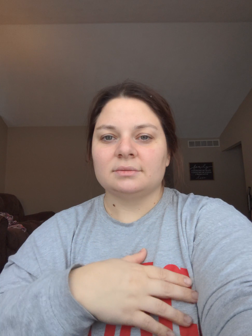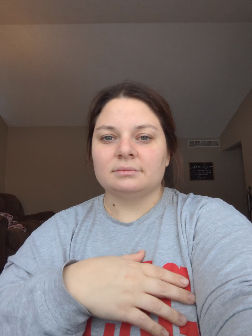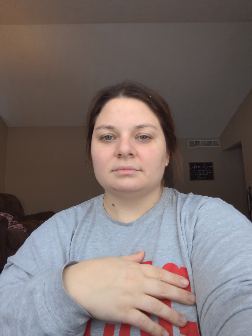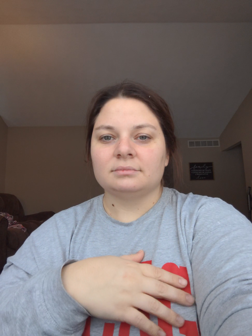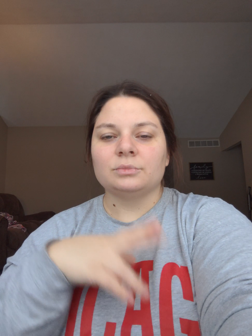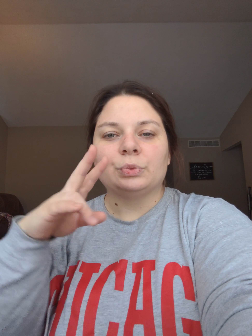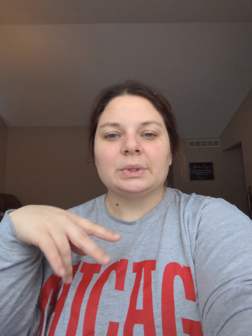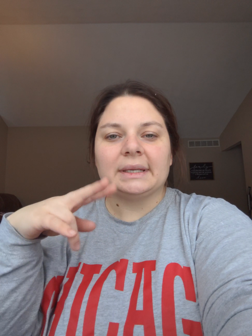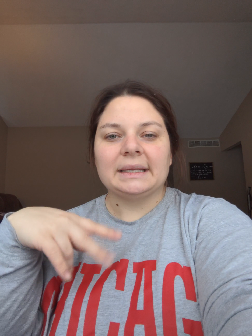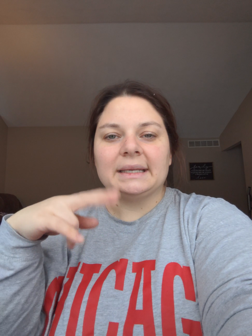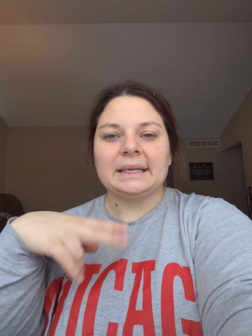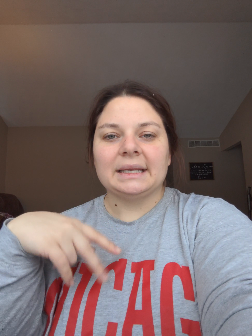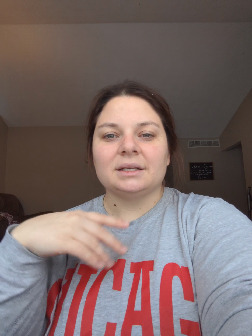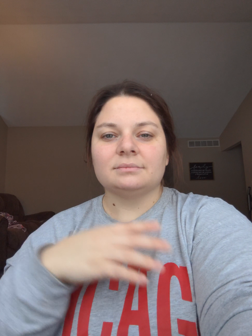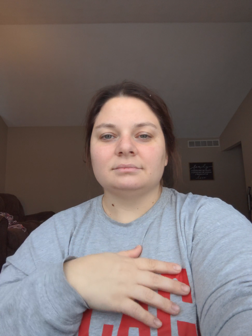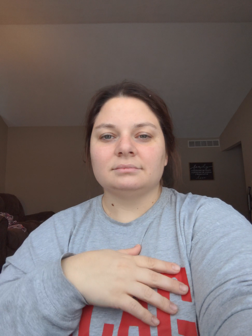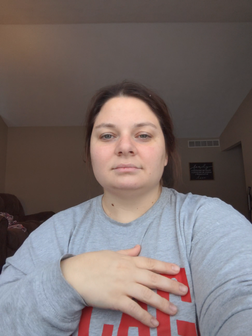read